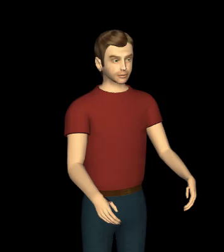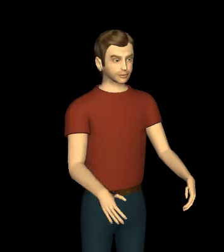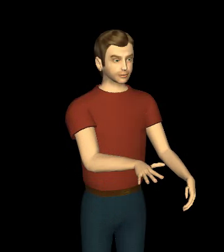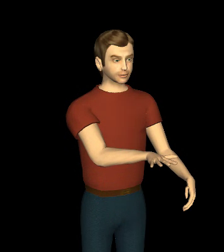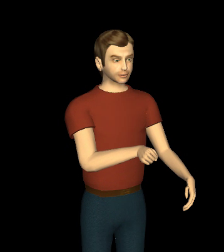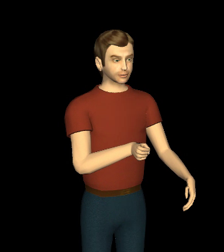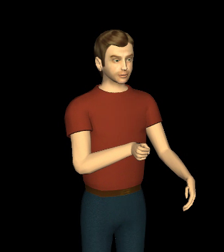يأخذ